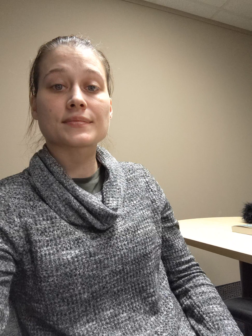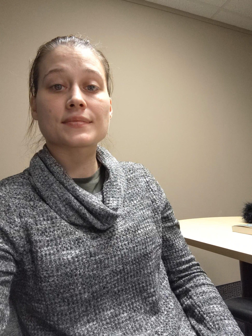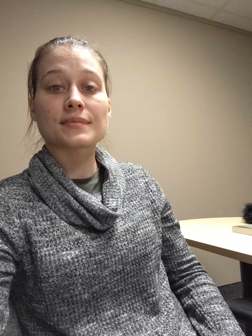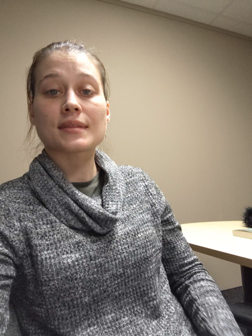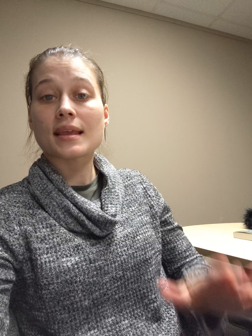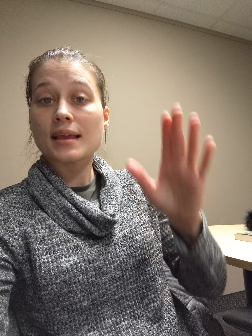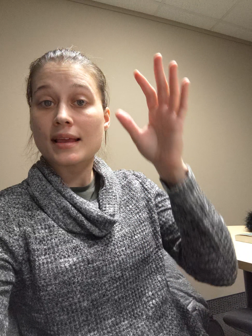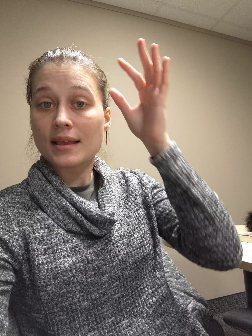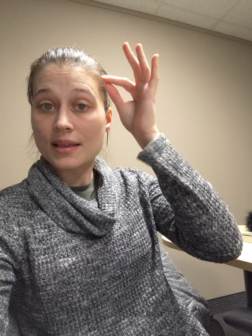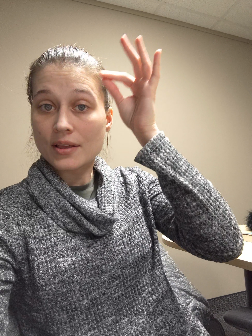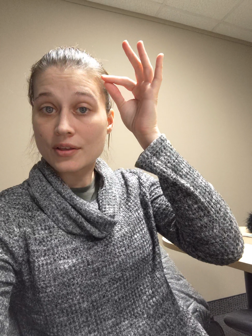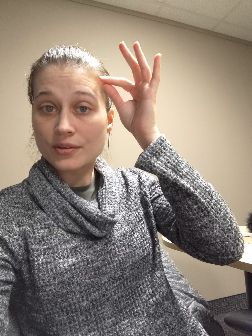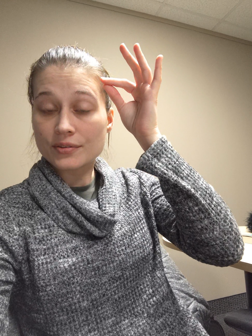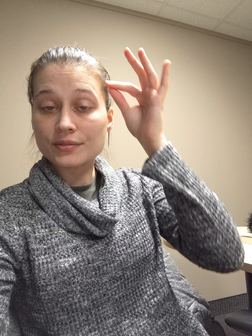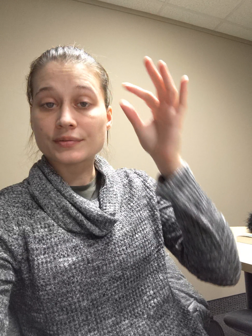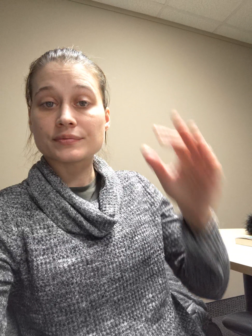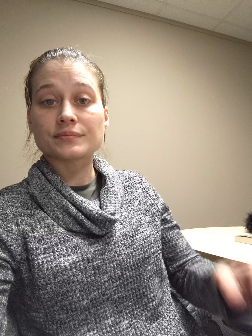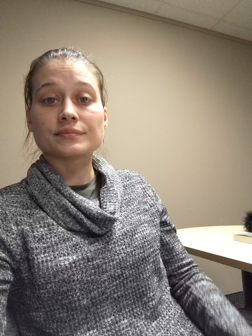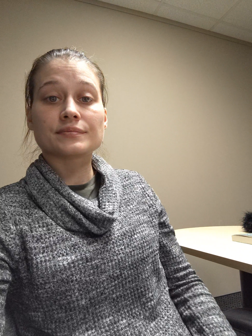hair